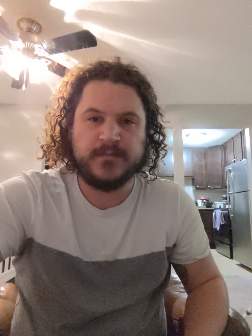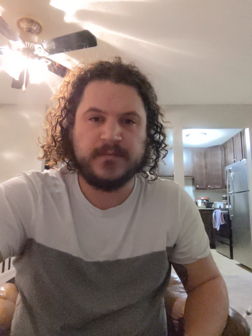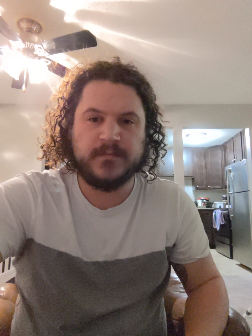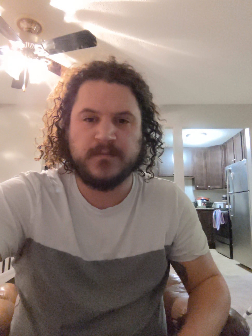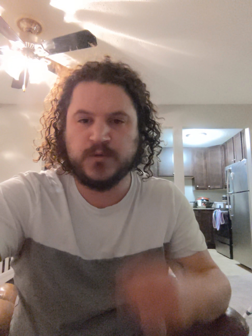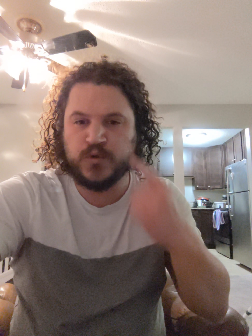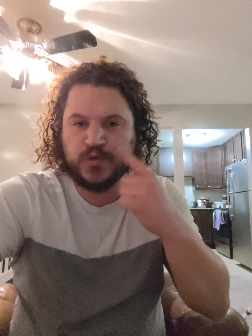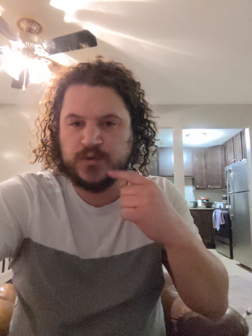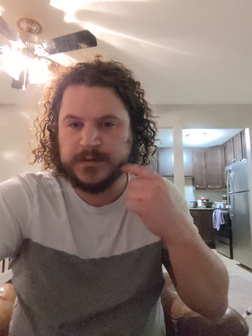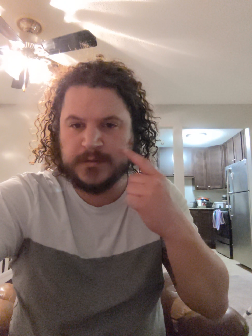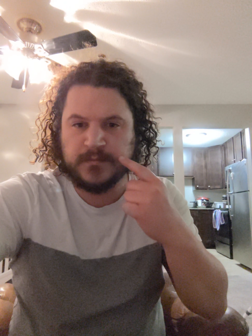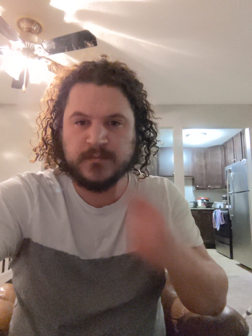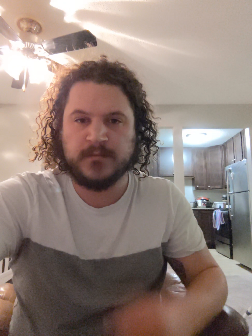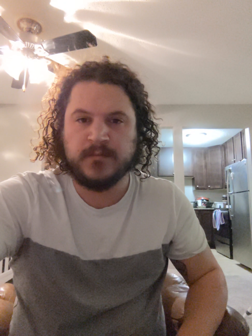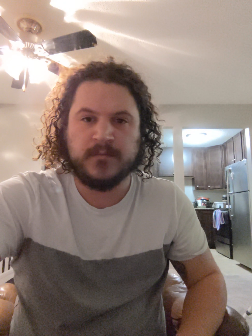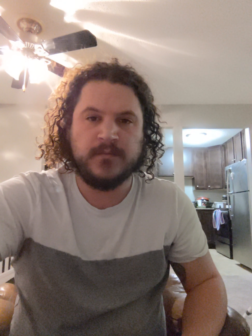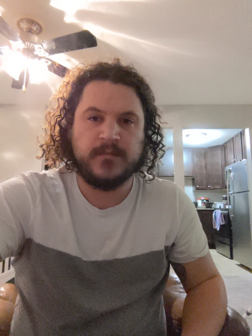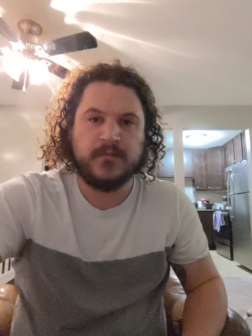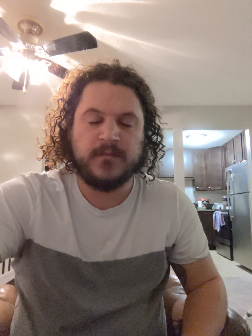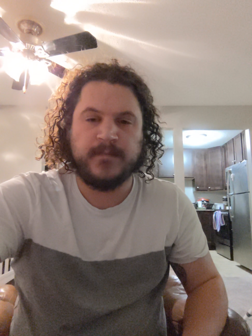cheek